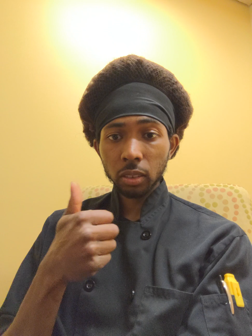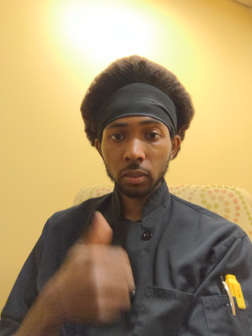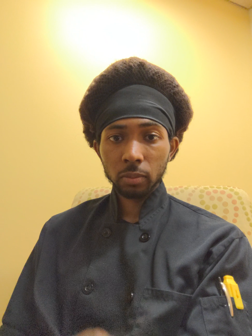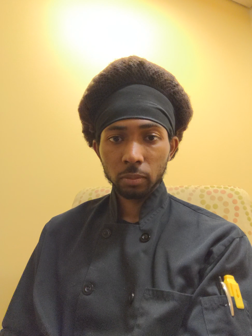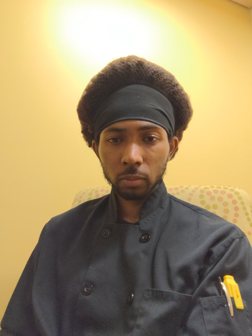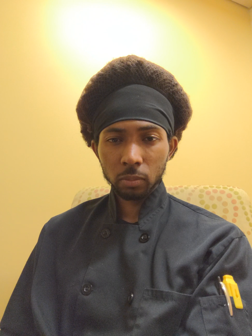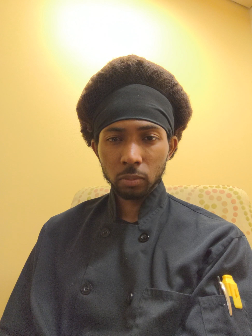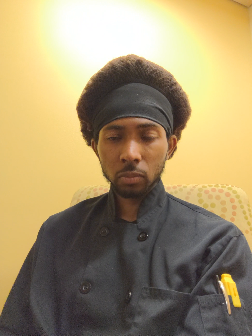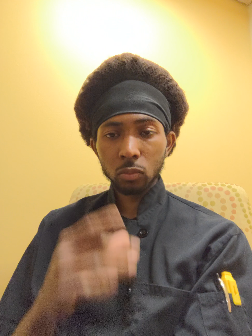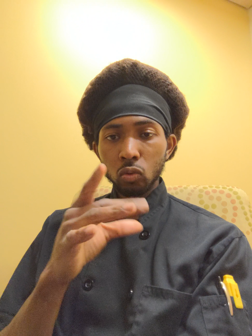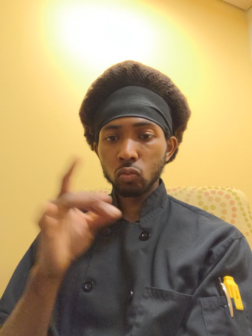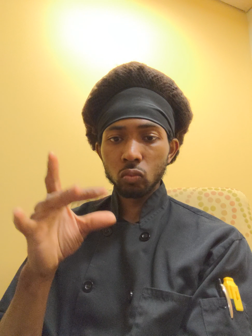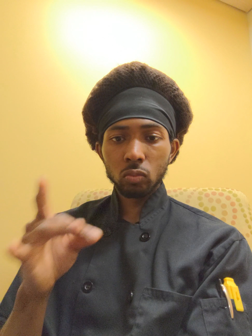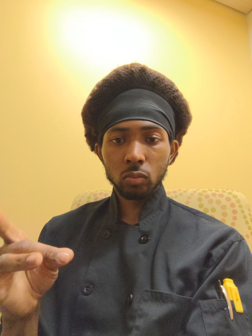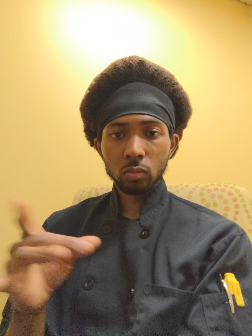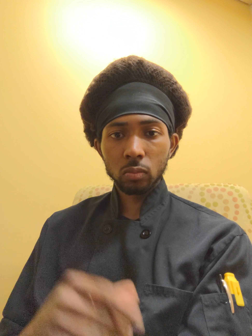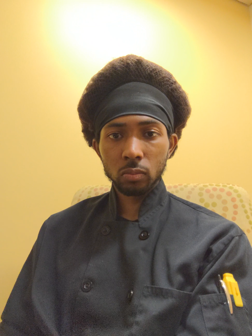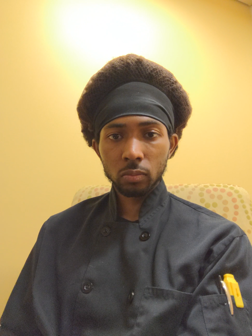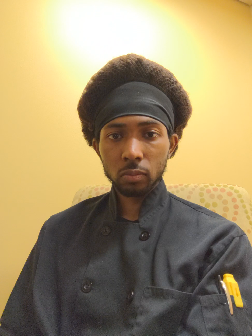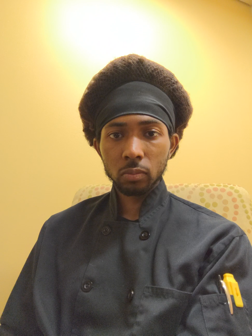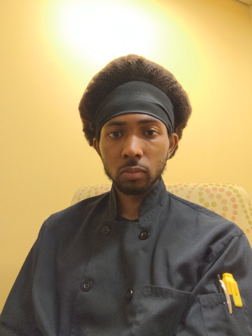choose